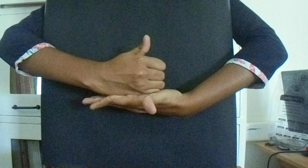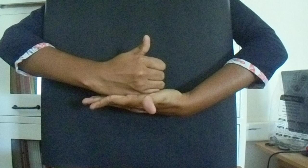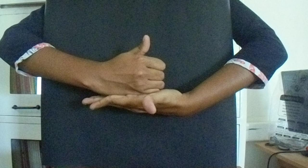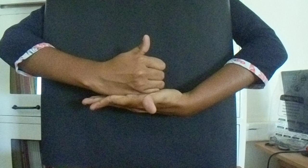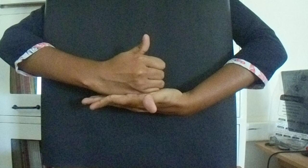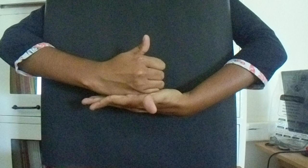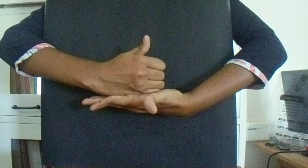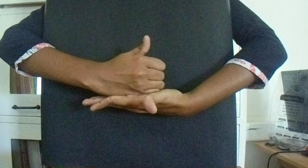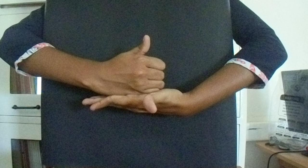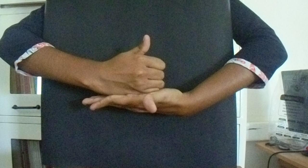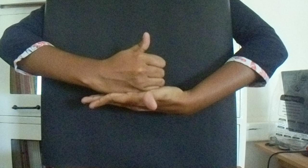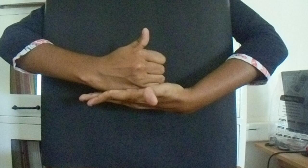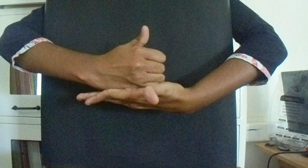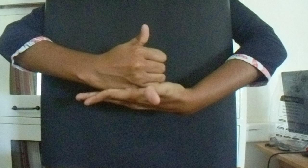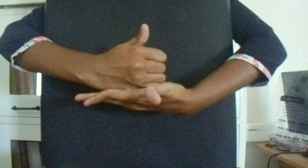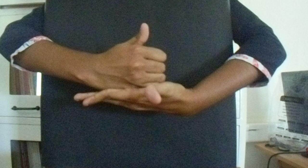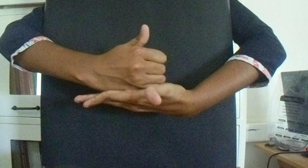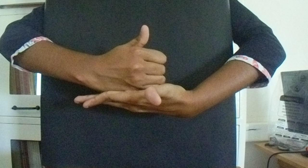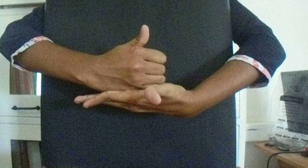help